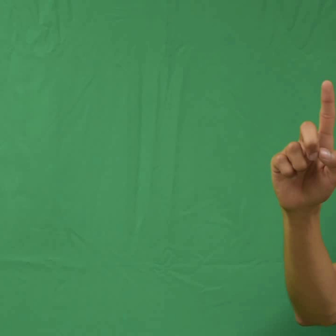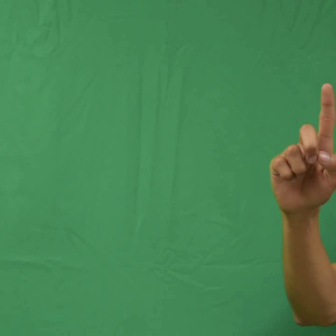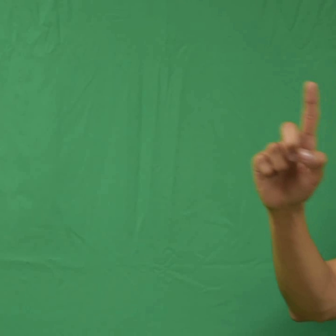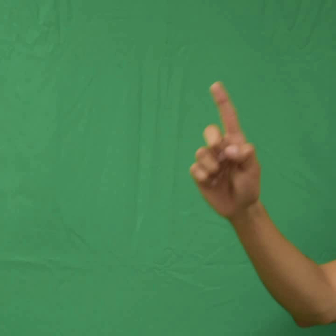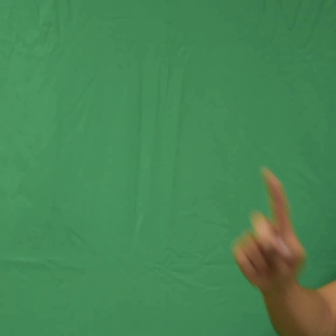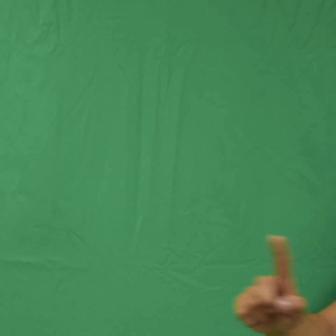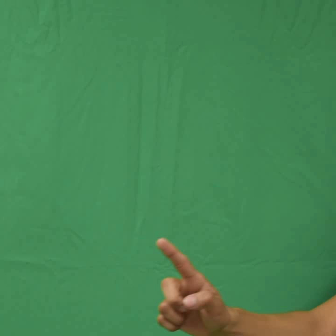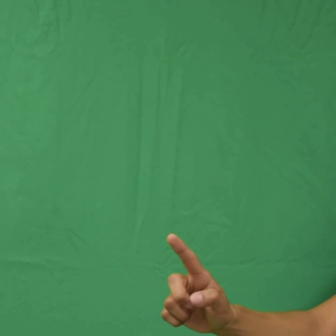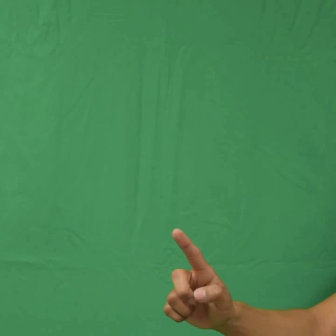Z